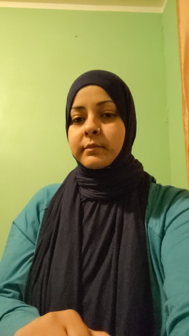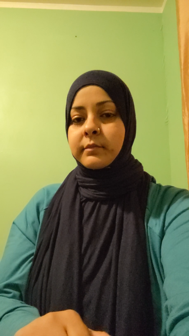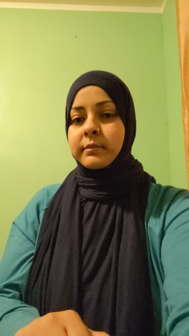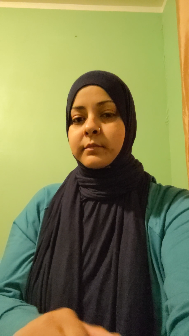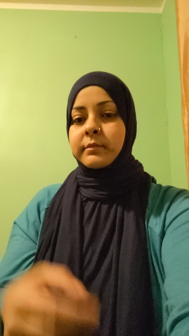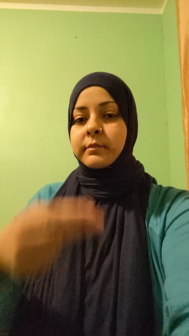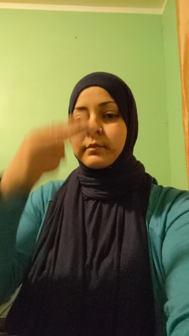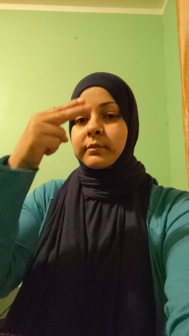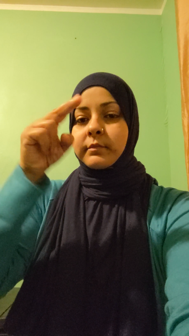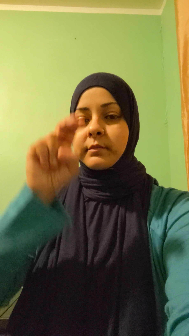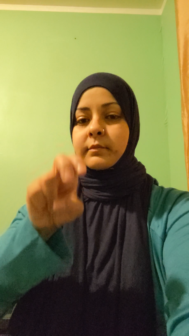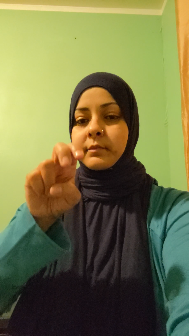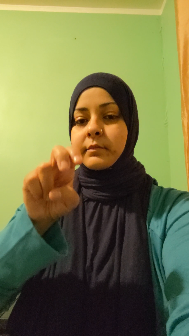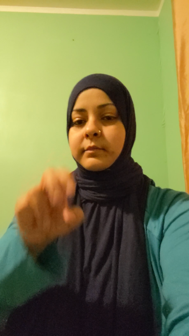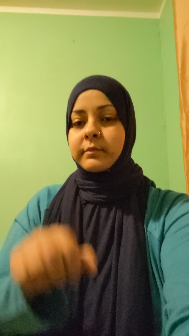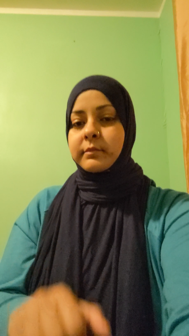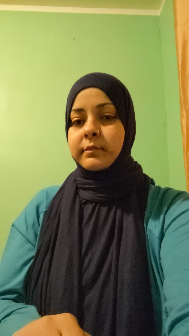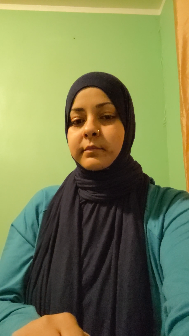high chair